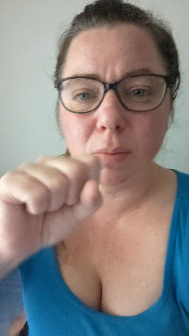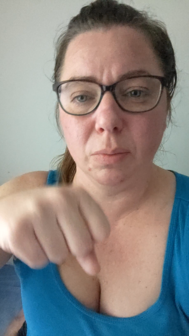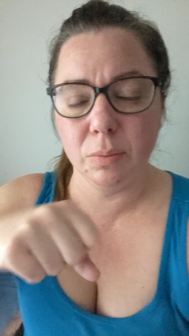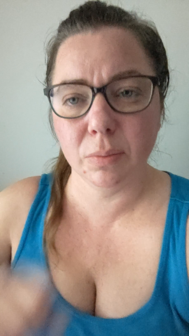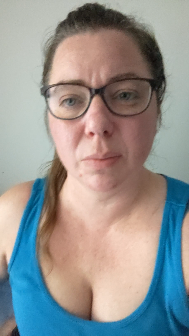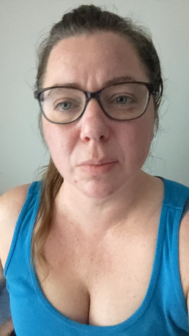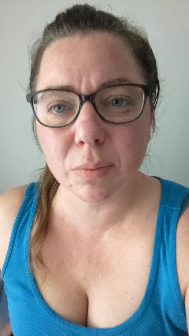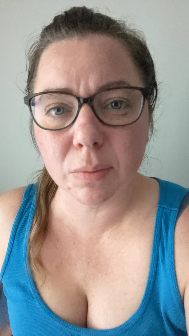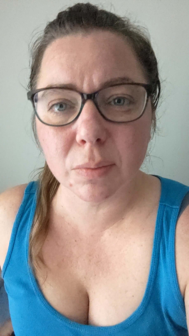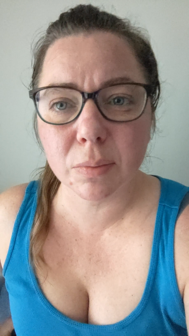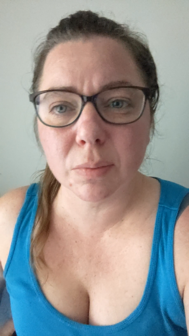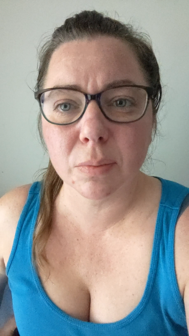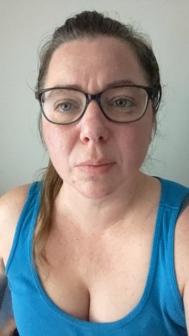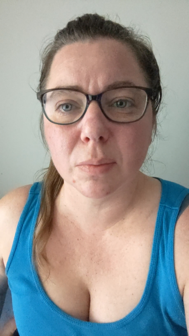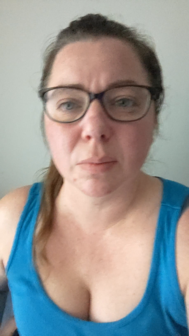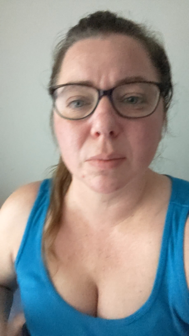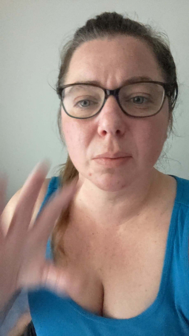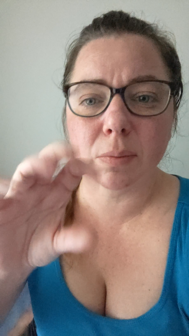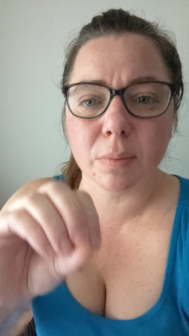bite